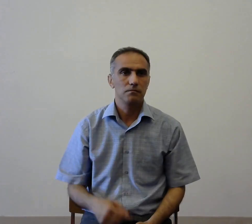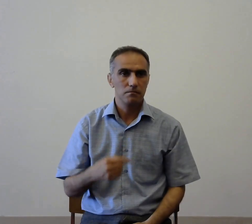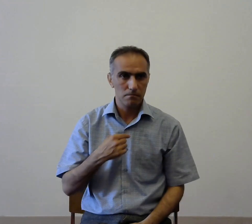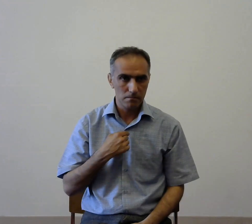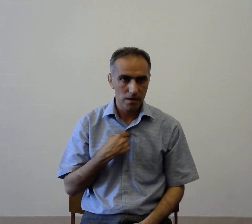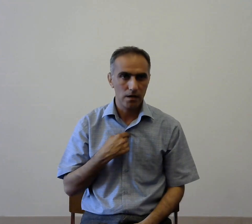mən